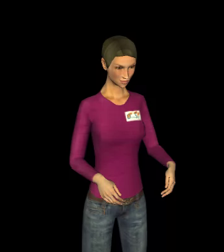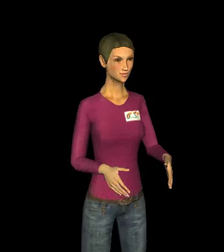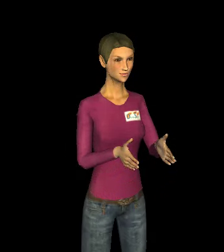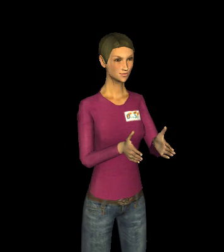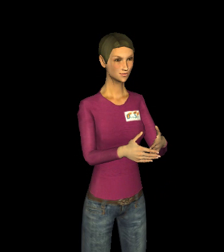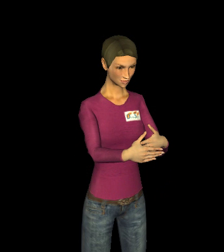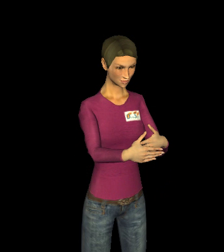حزمة